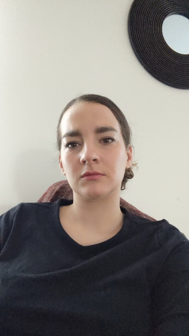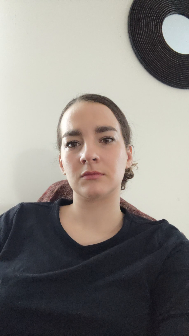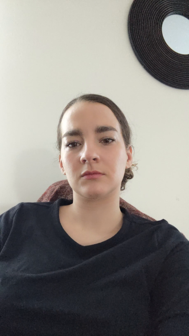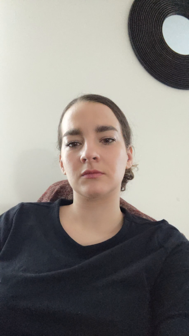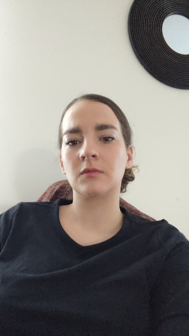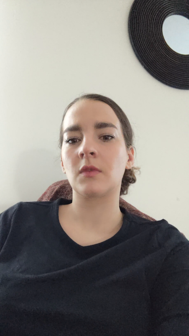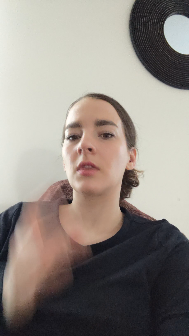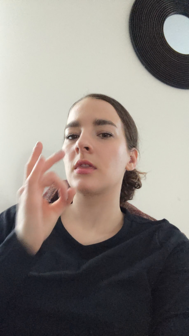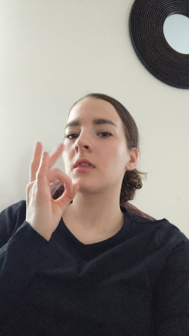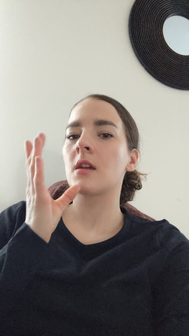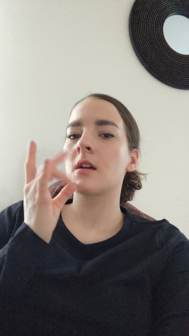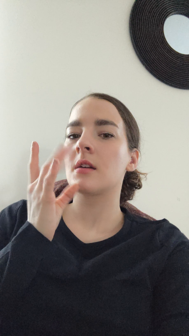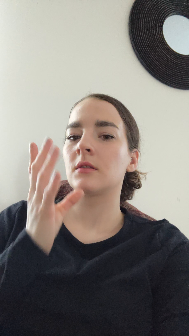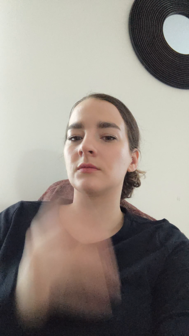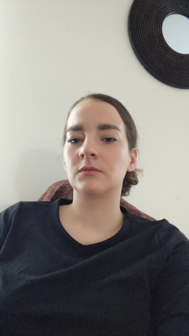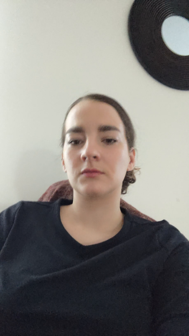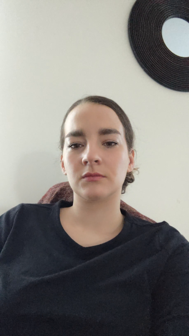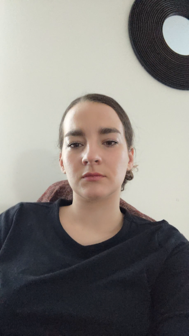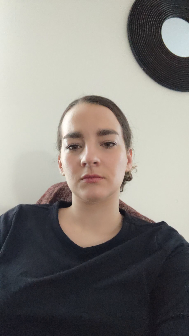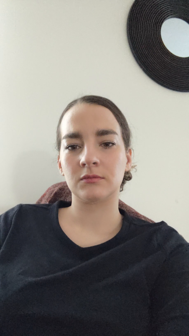light bulb